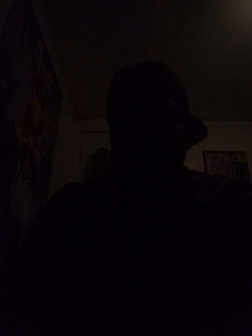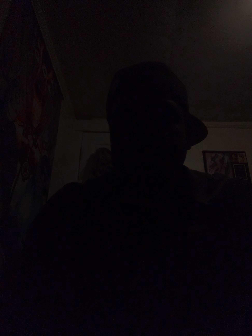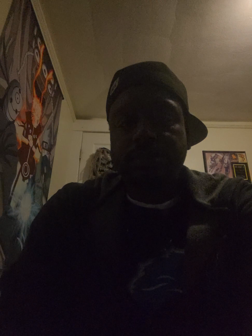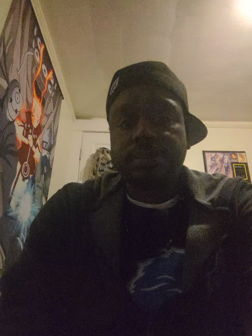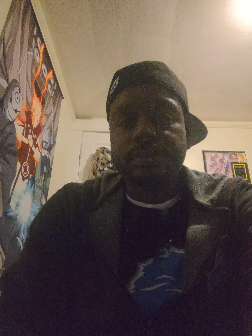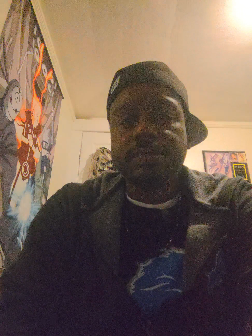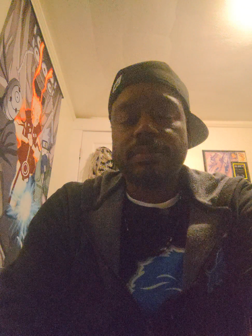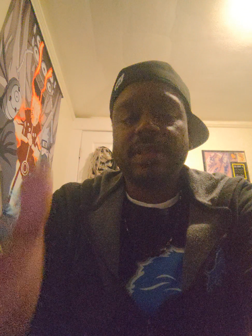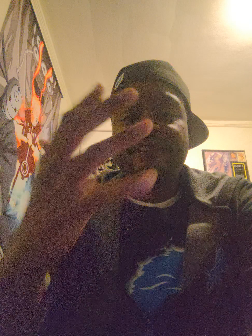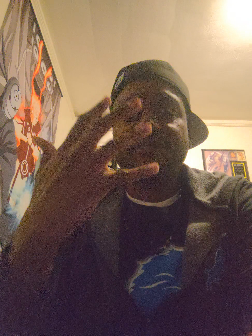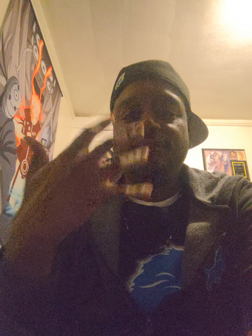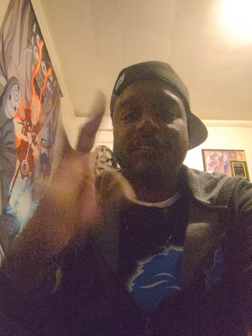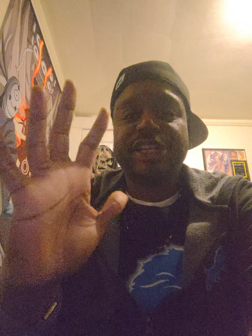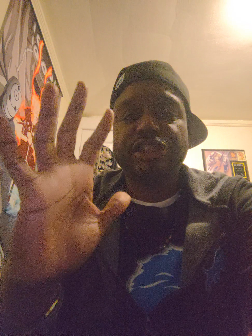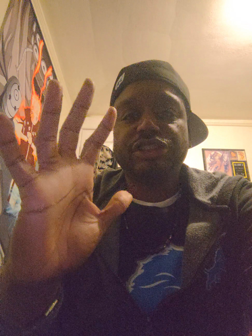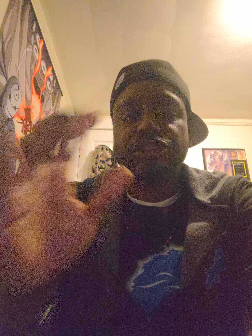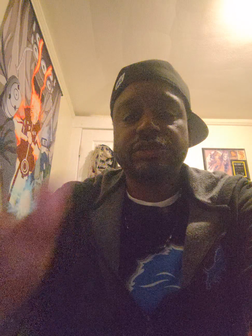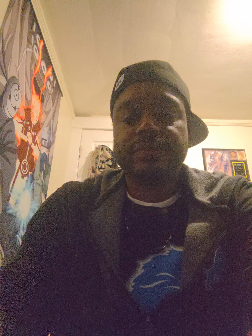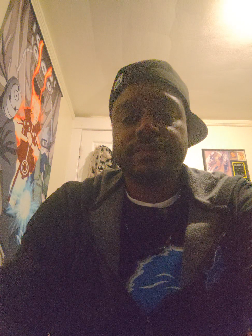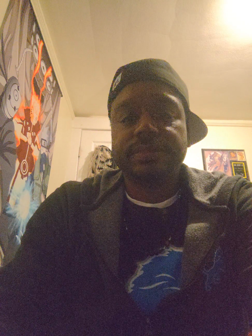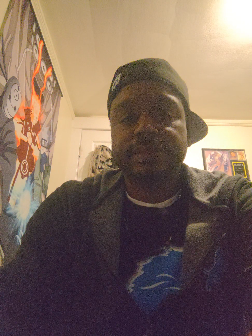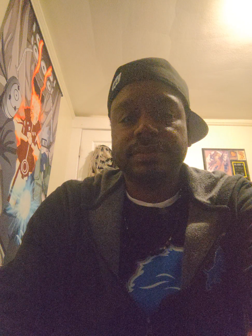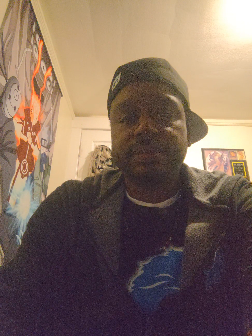finish